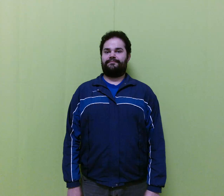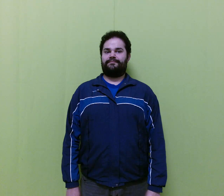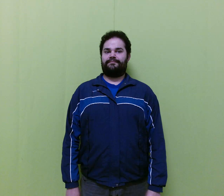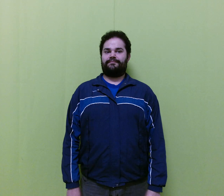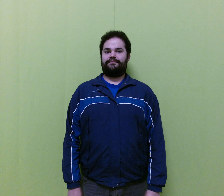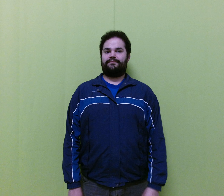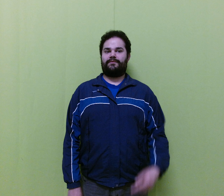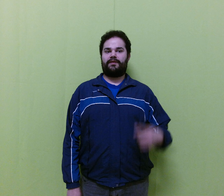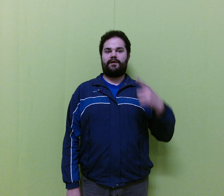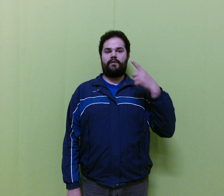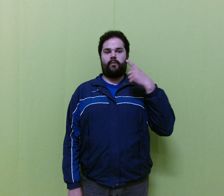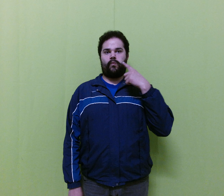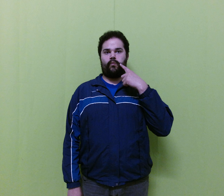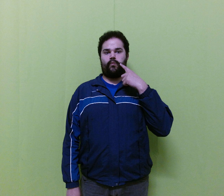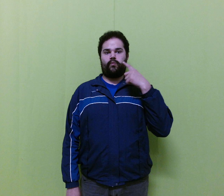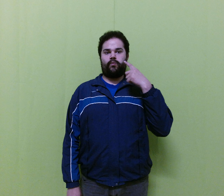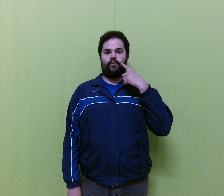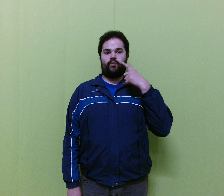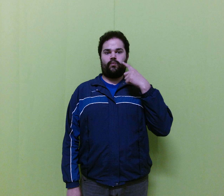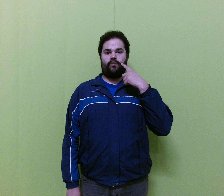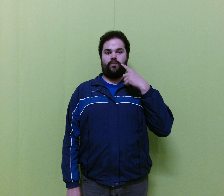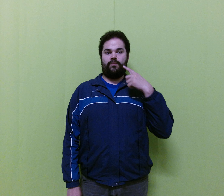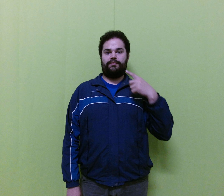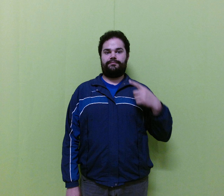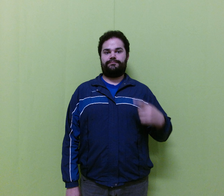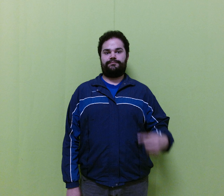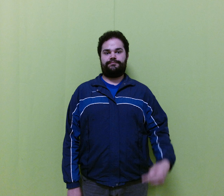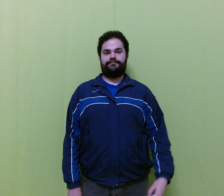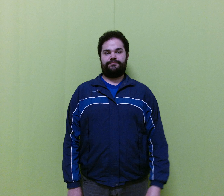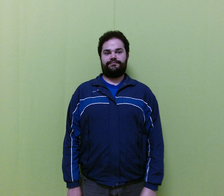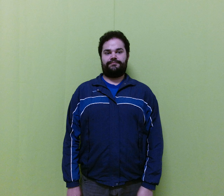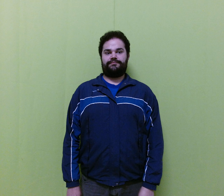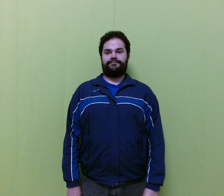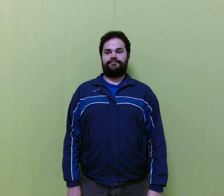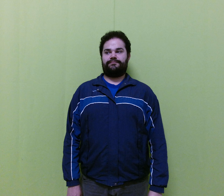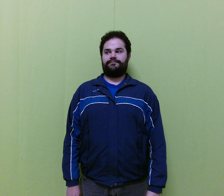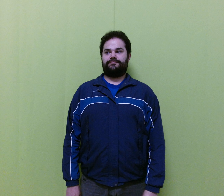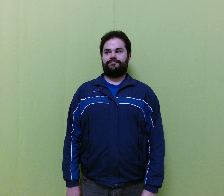bala